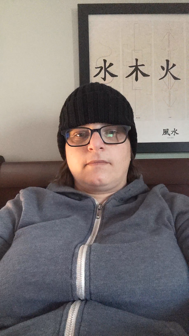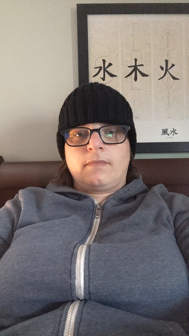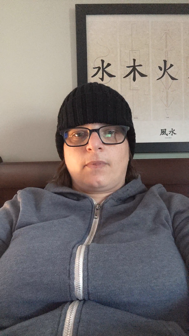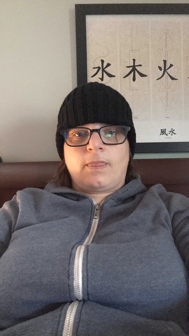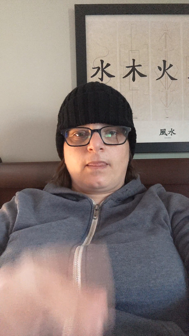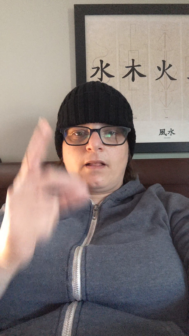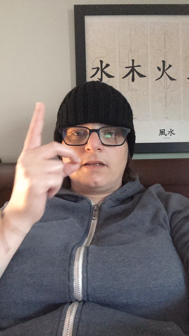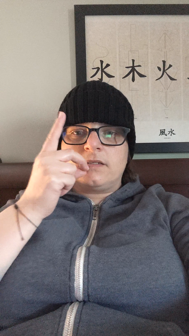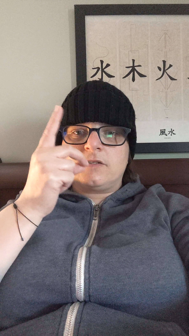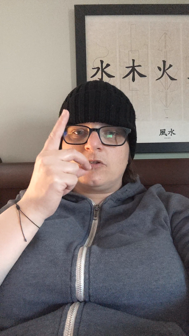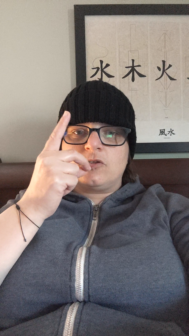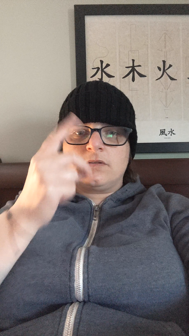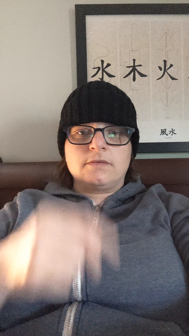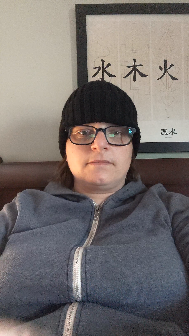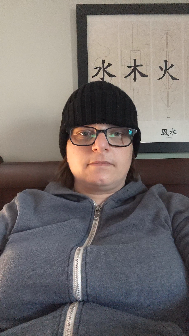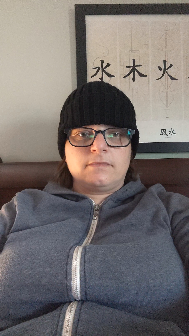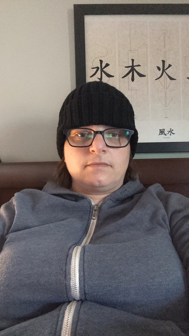dinner